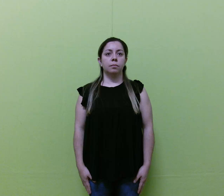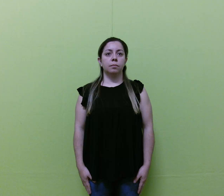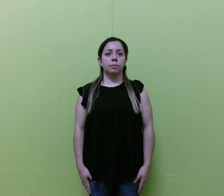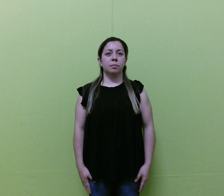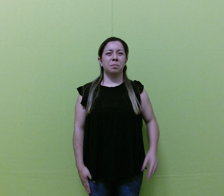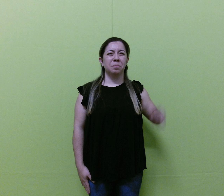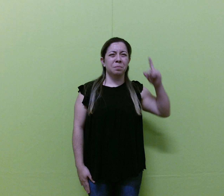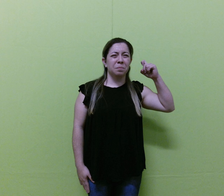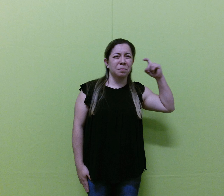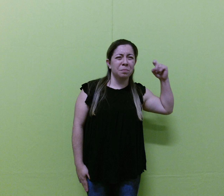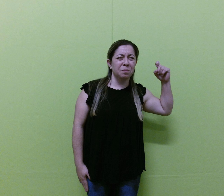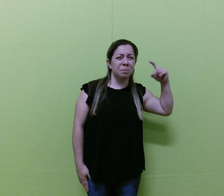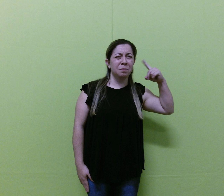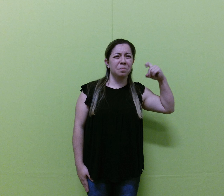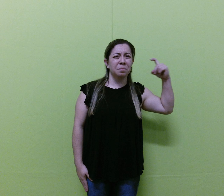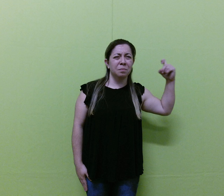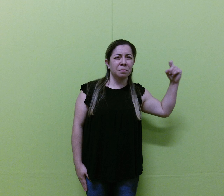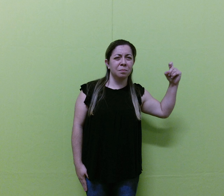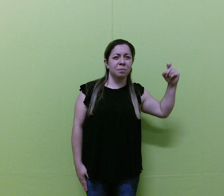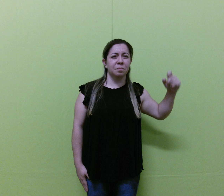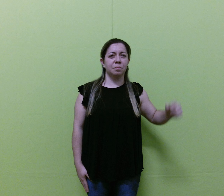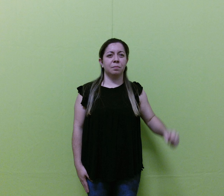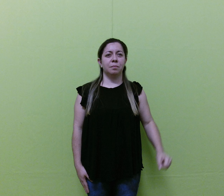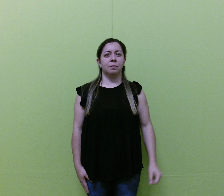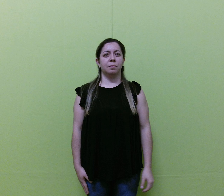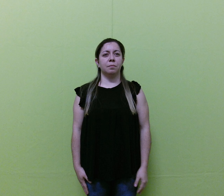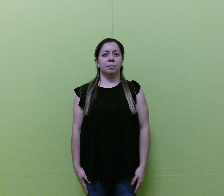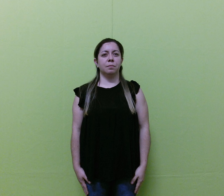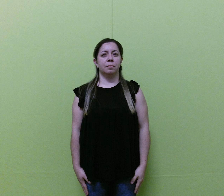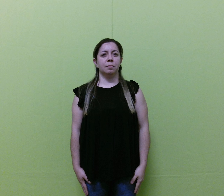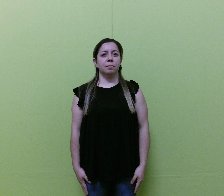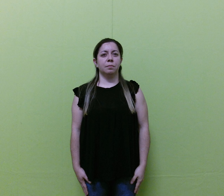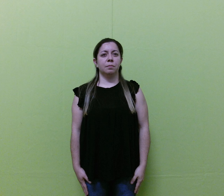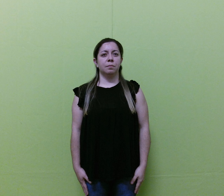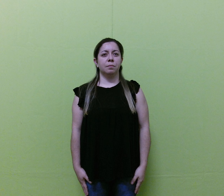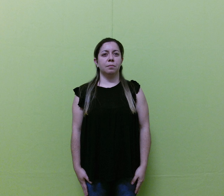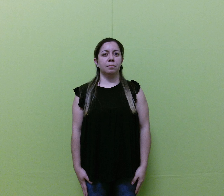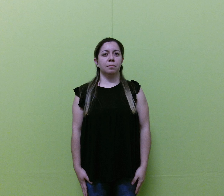barulho